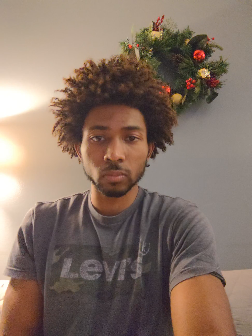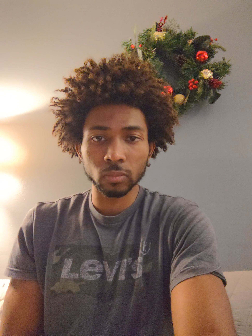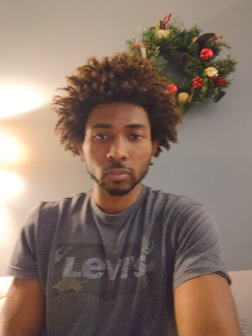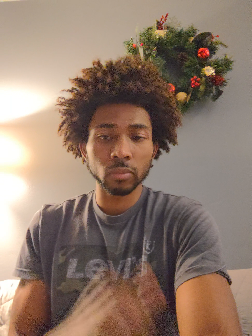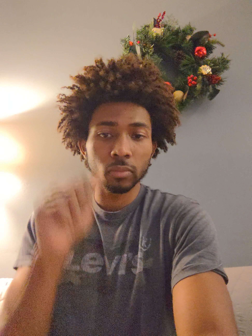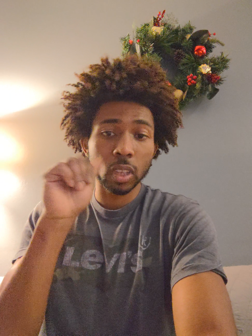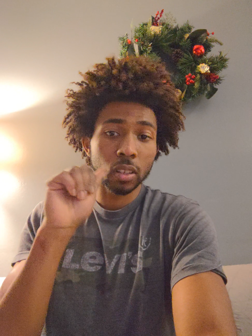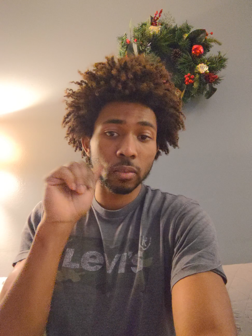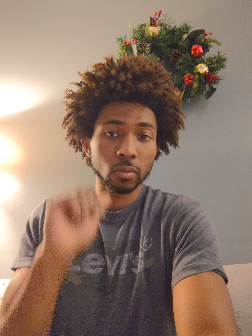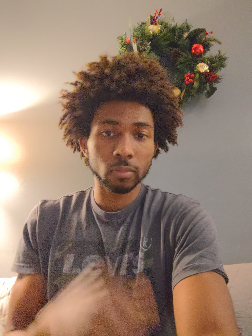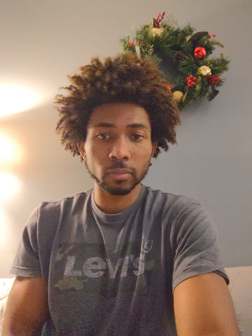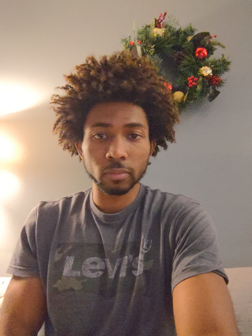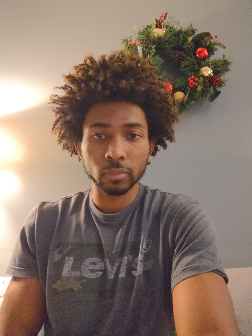aunt